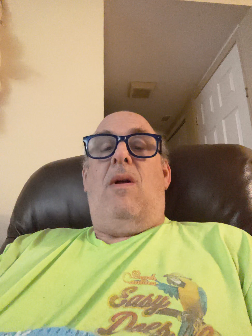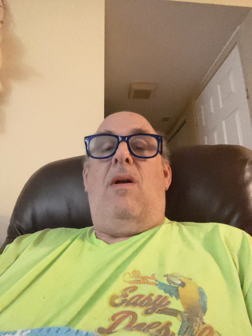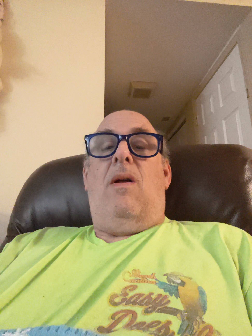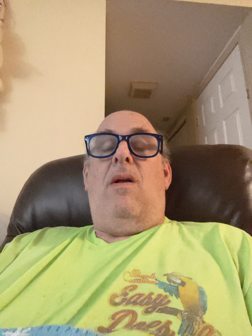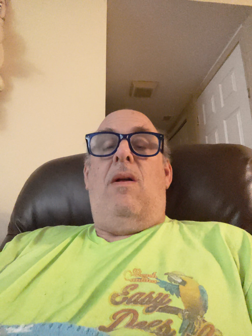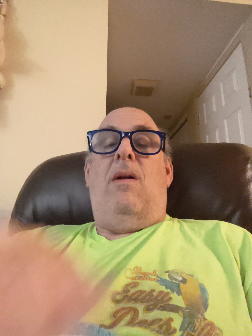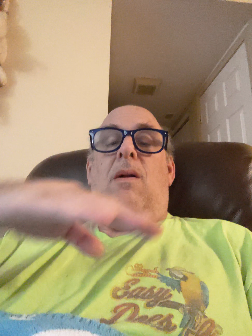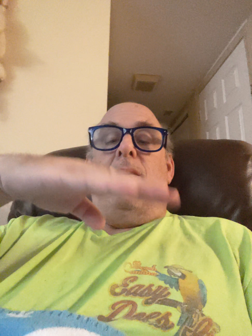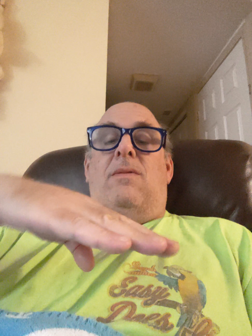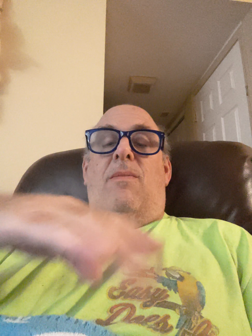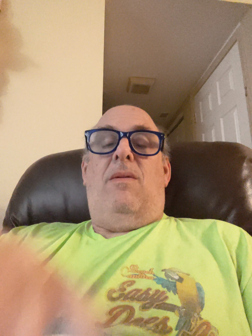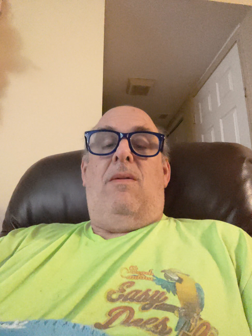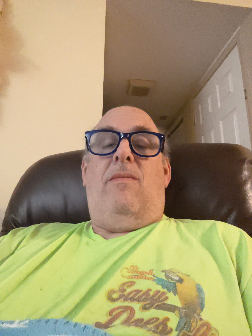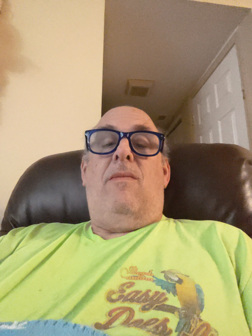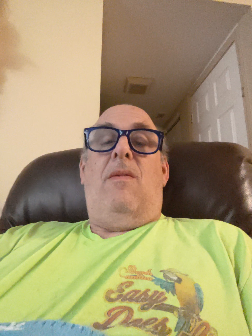table